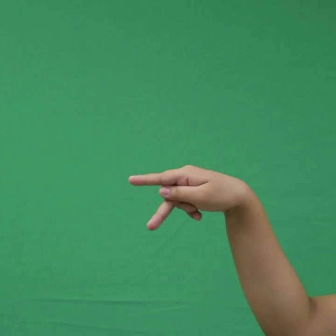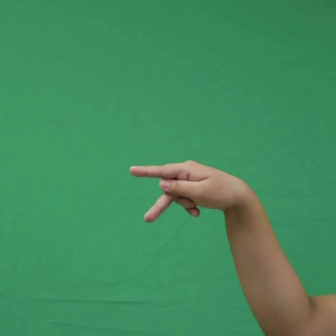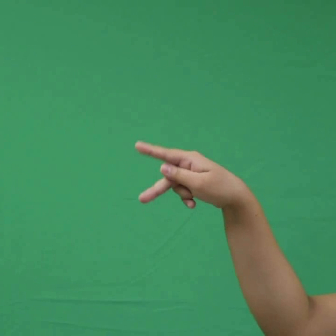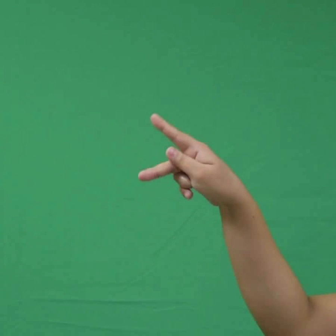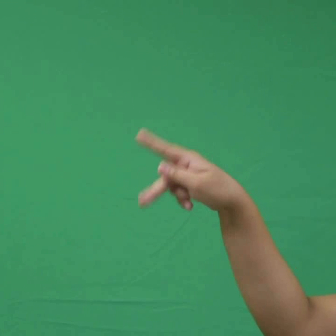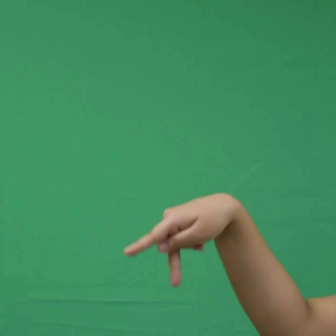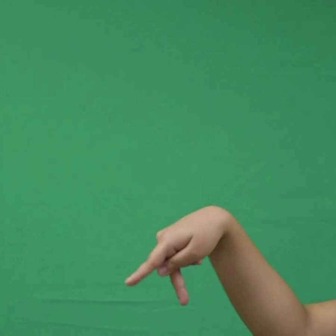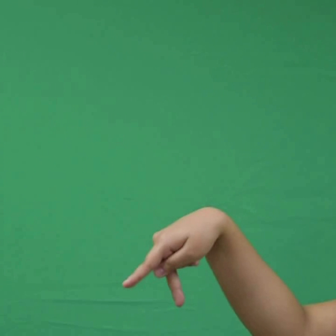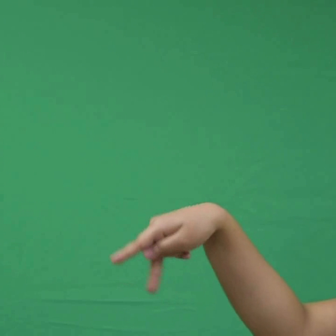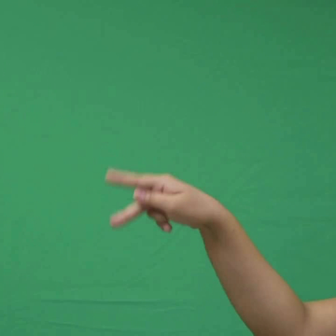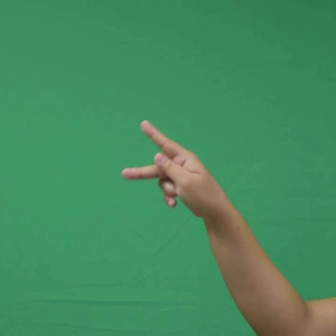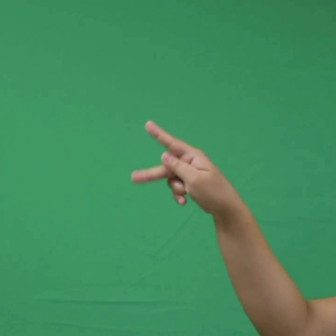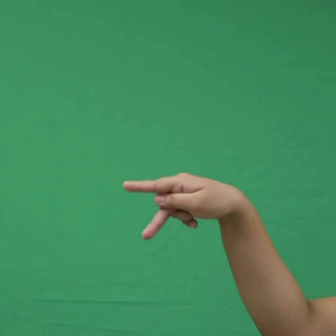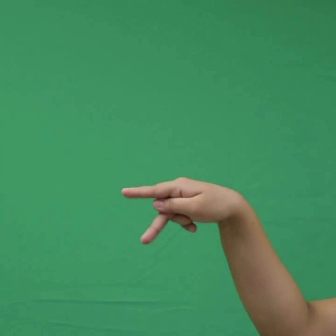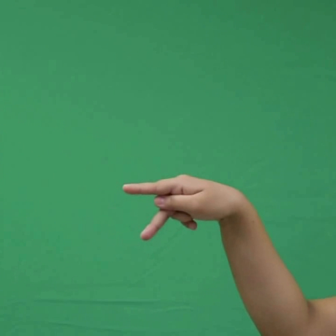K